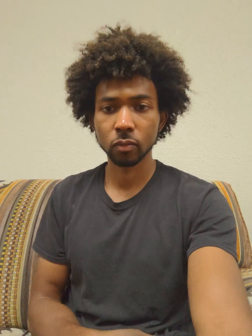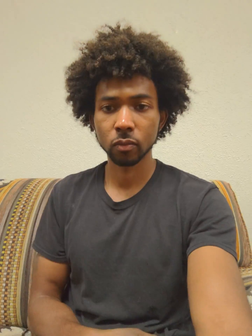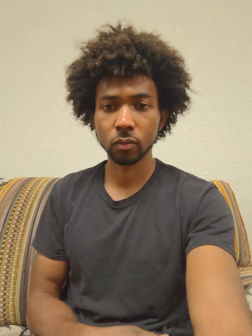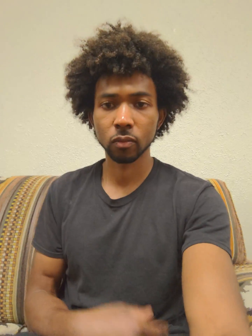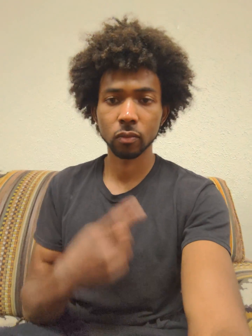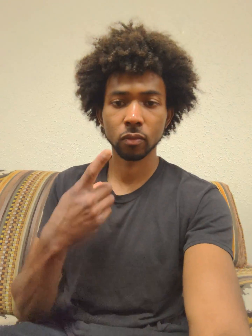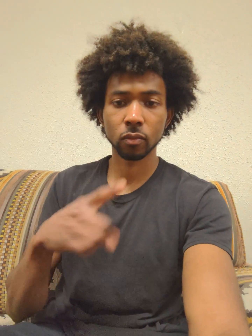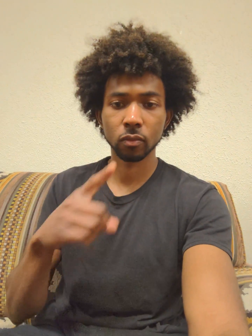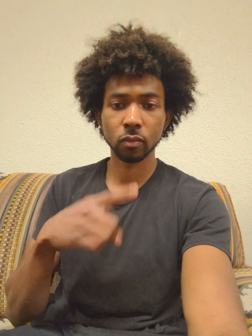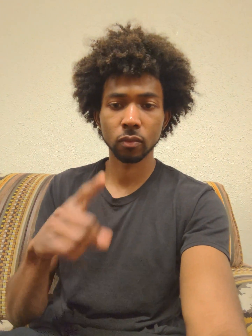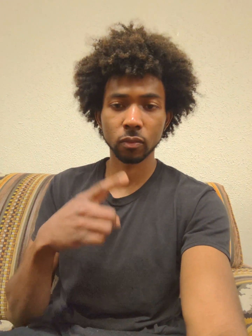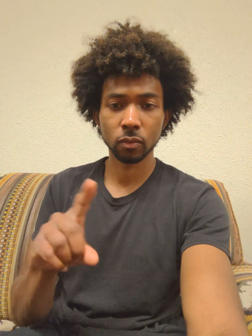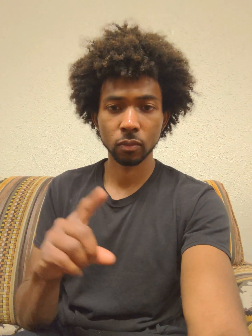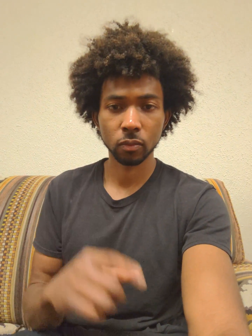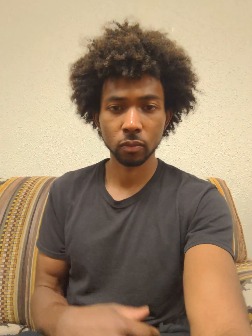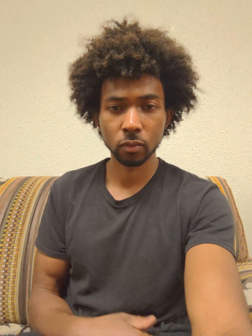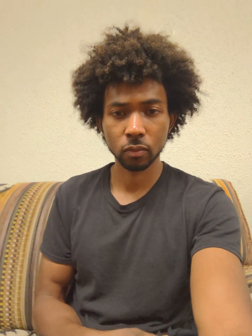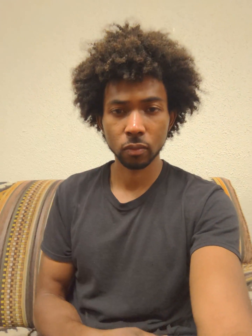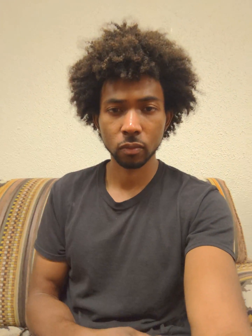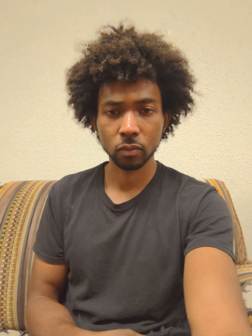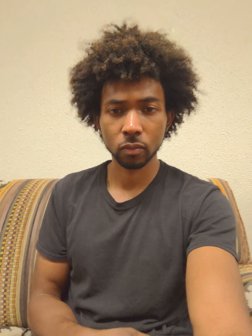knife